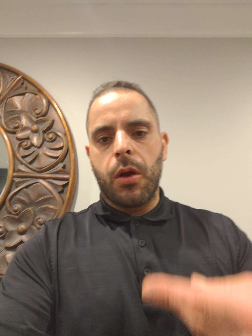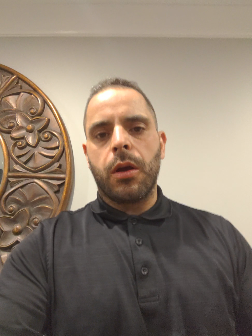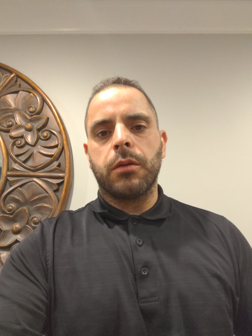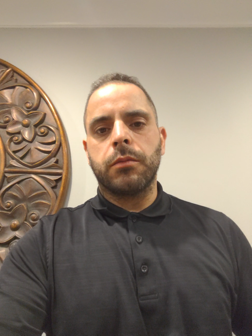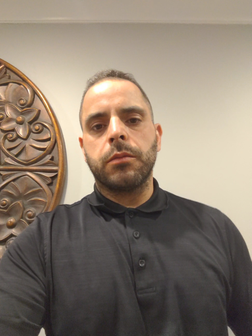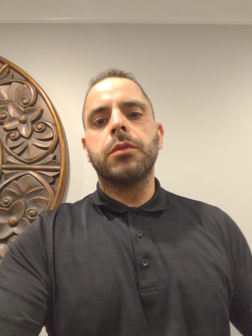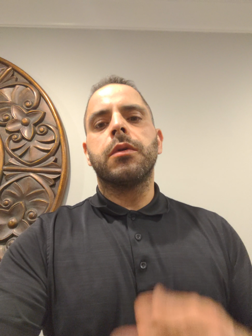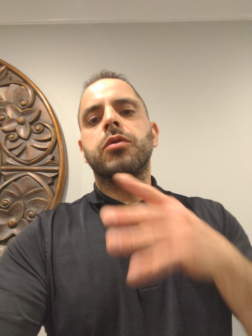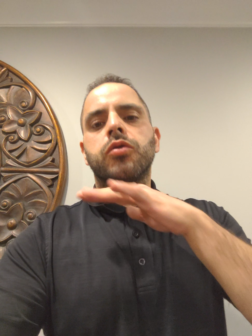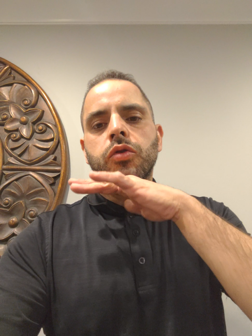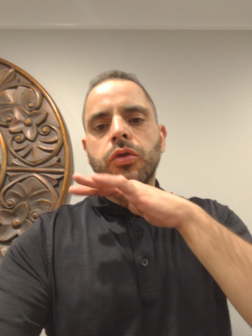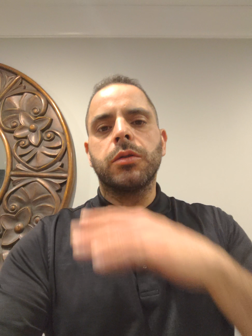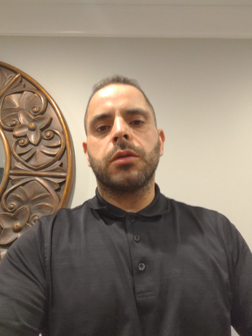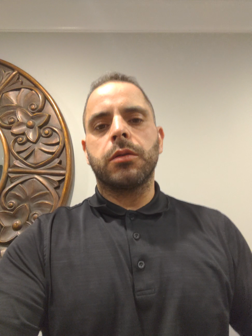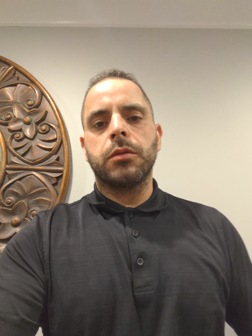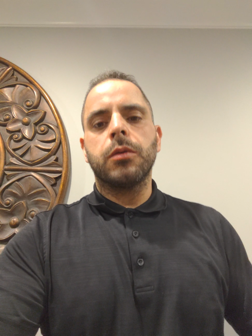dirty